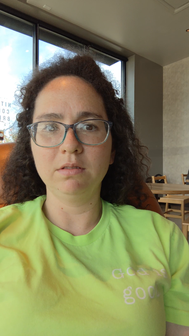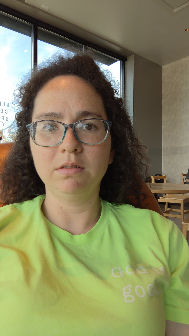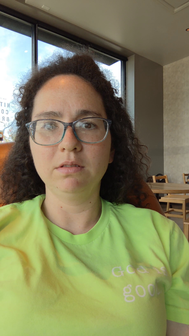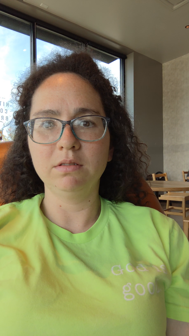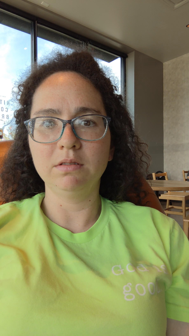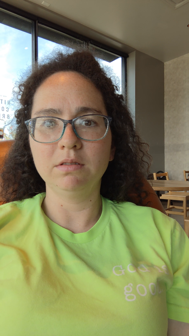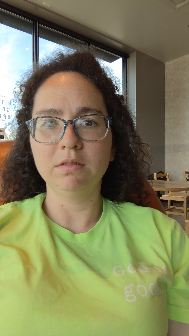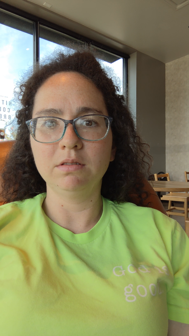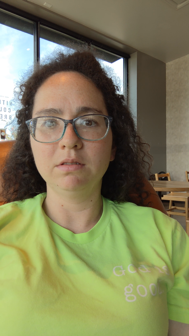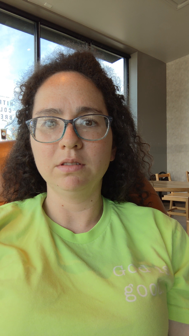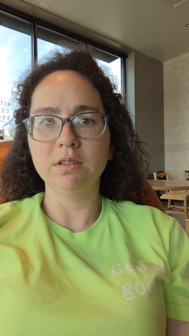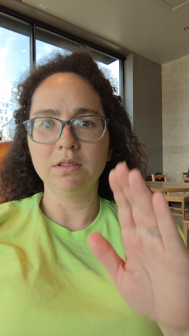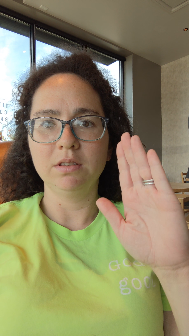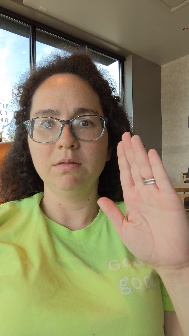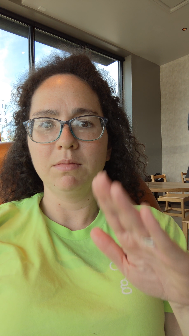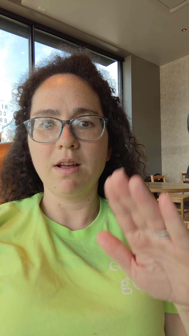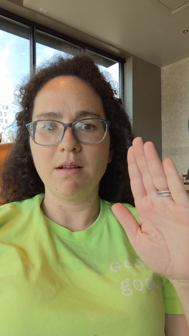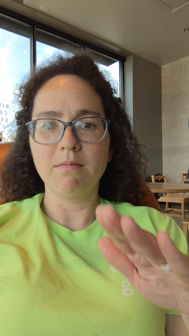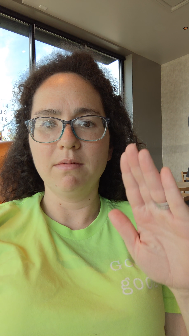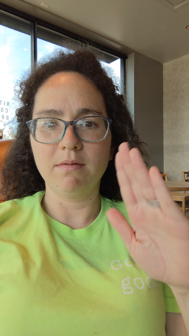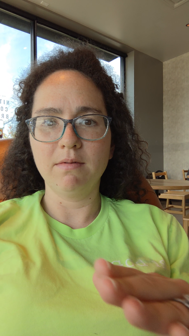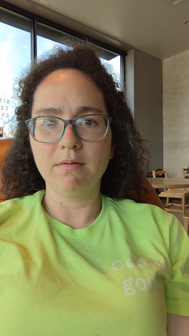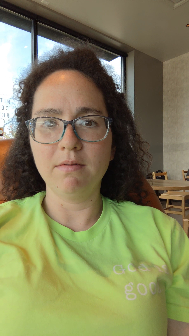clap